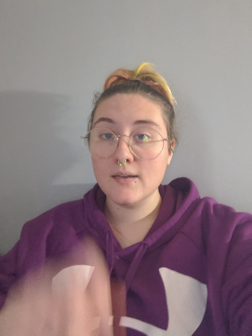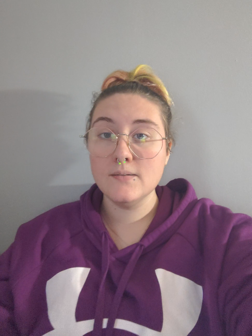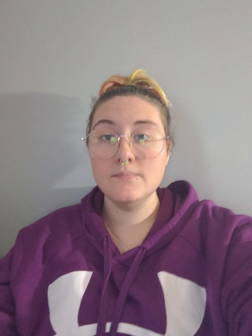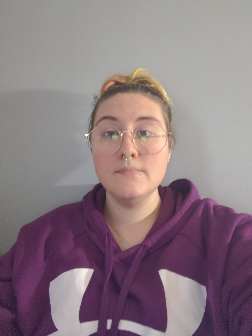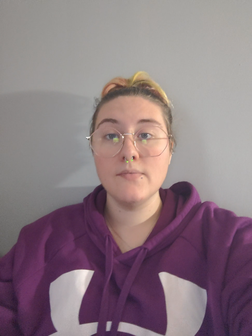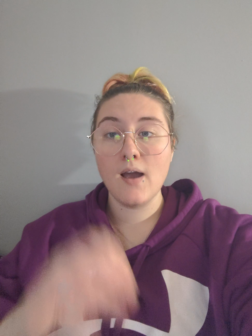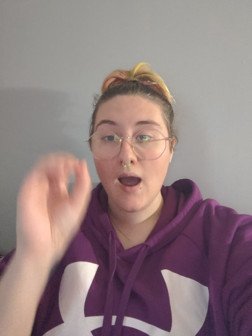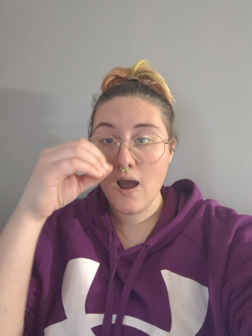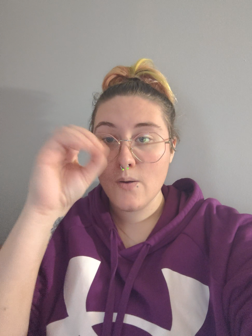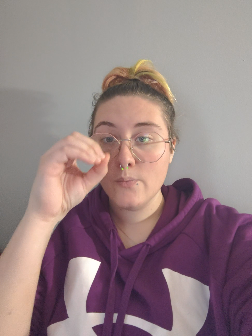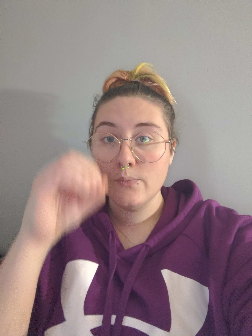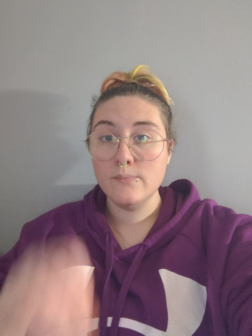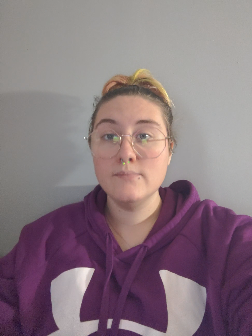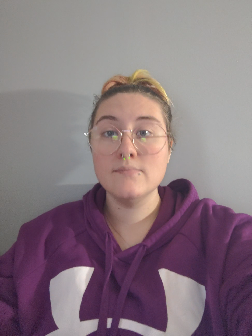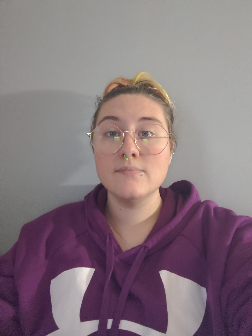owl